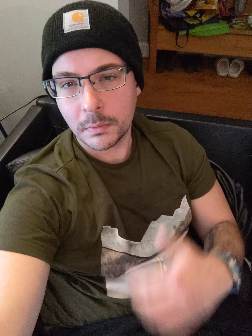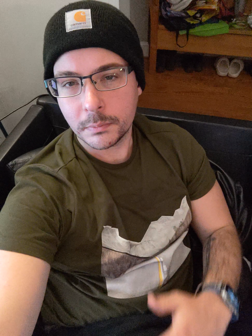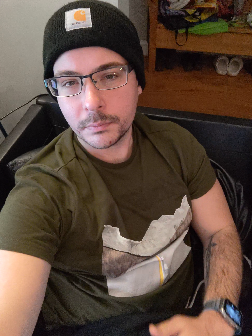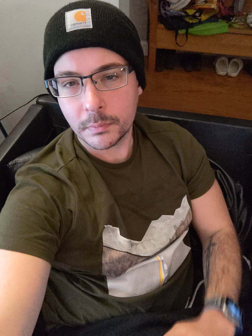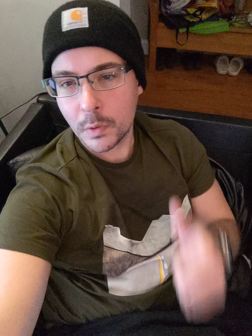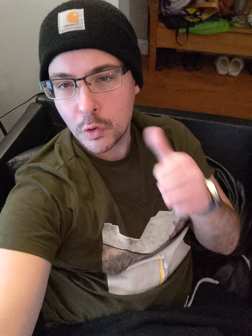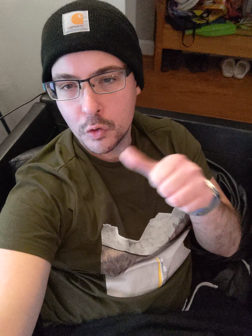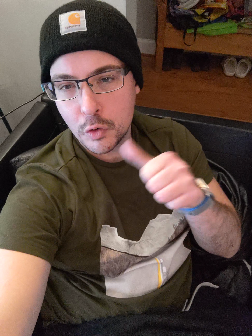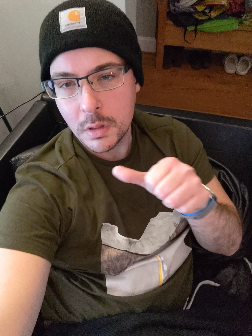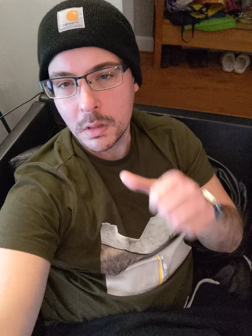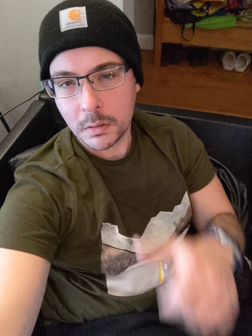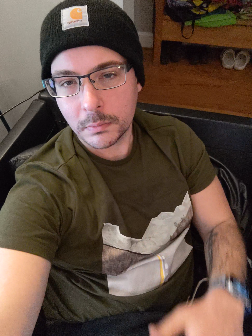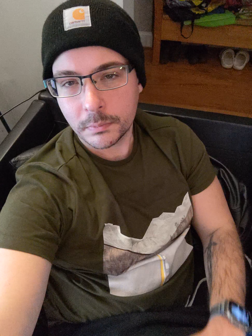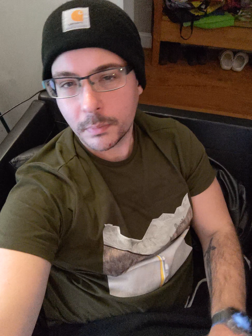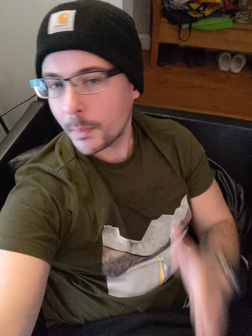girl